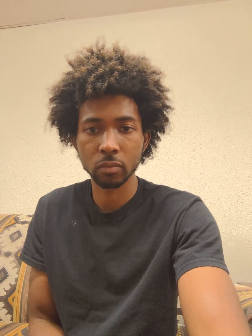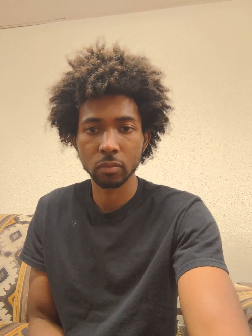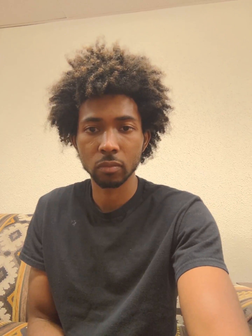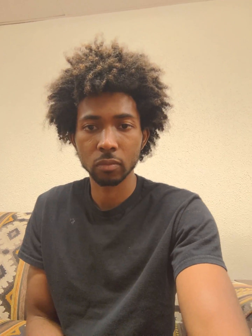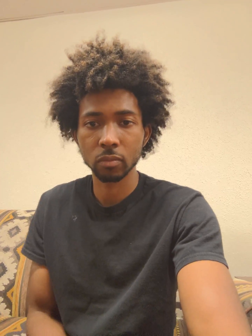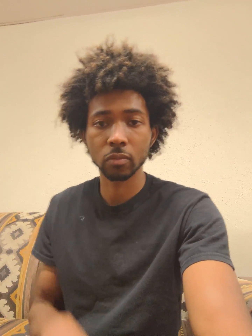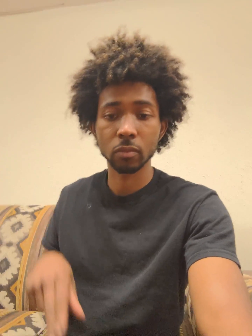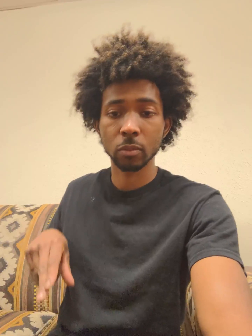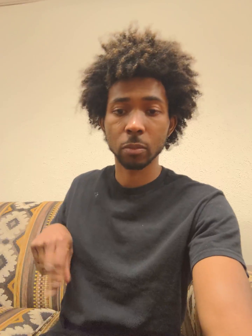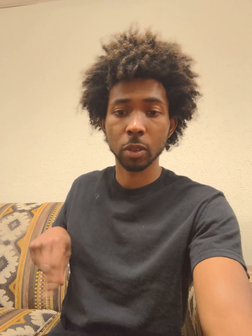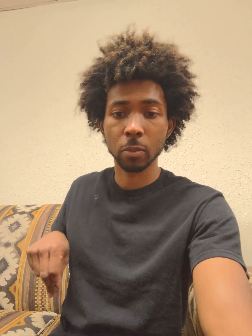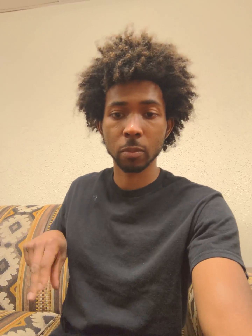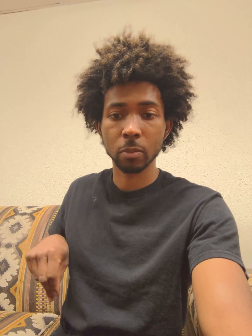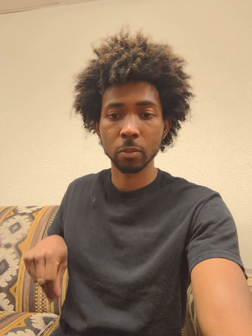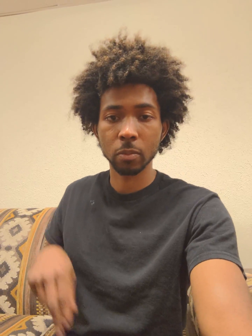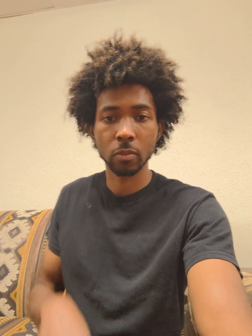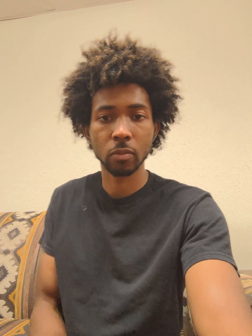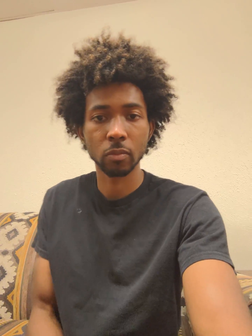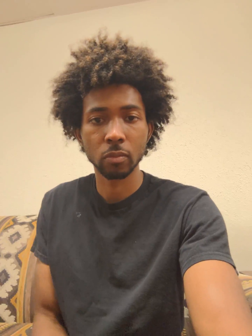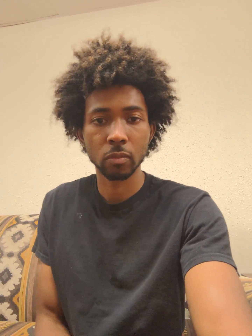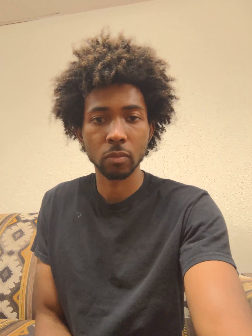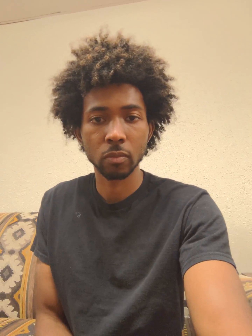diaper